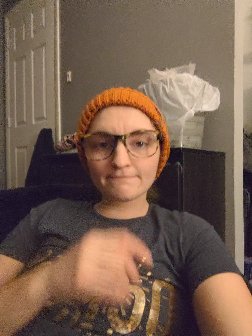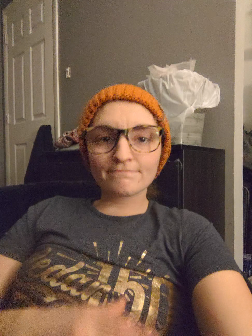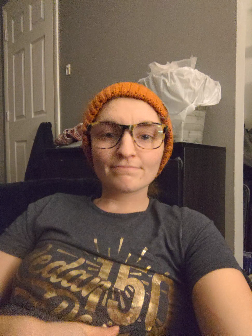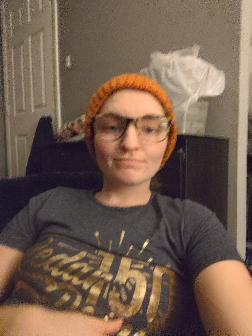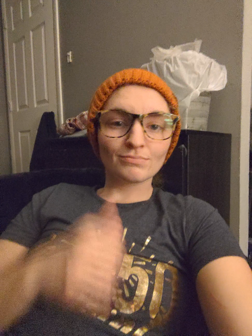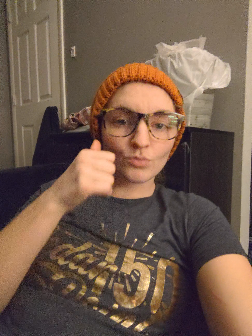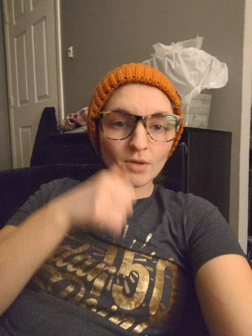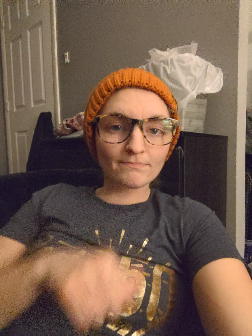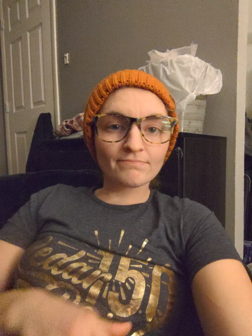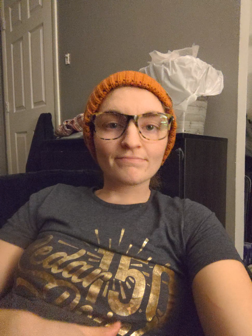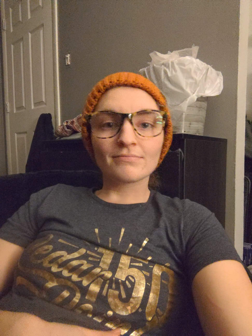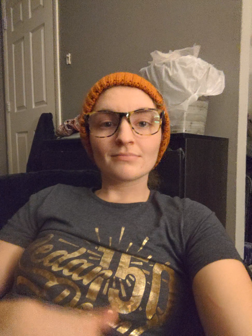girl